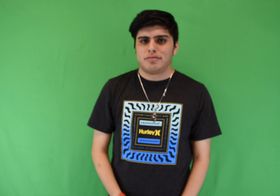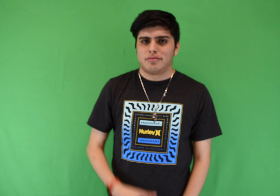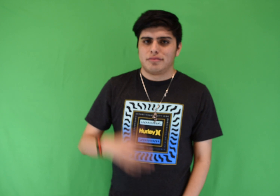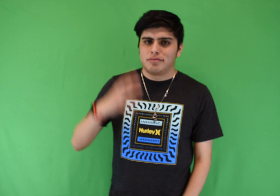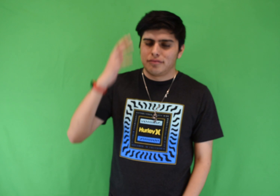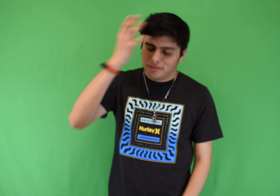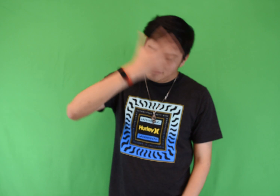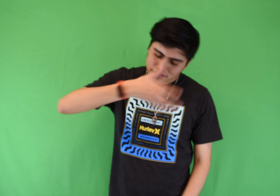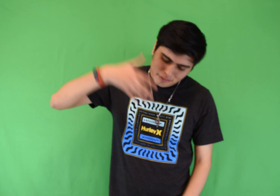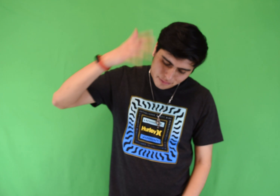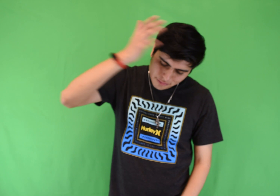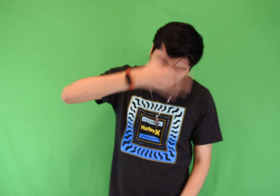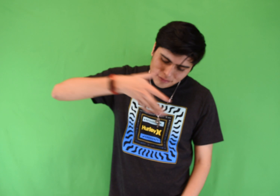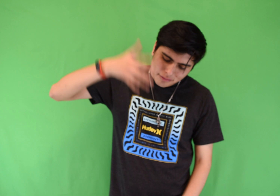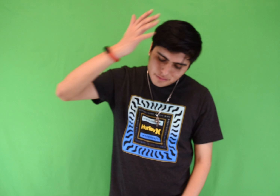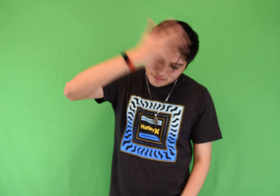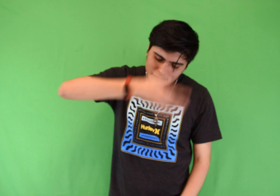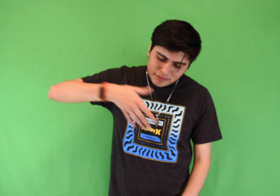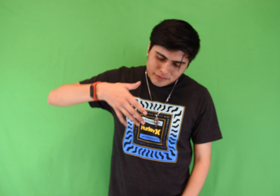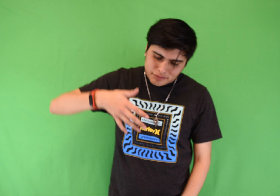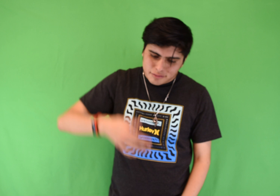mareado